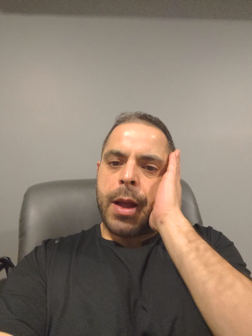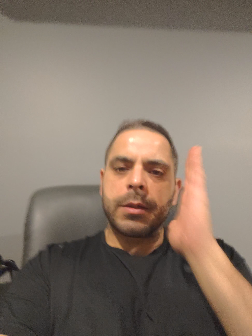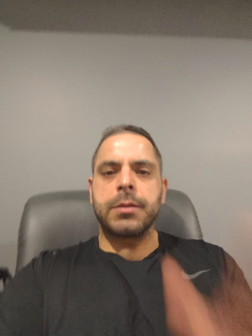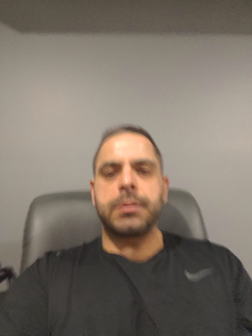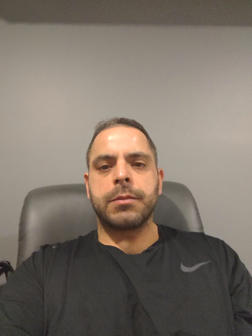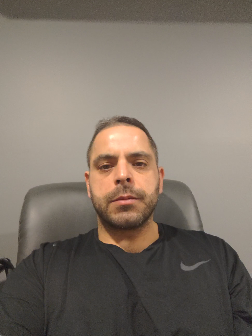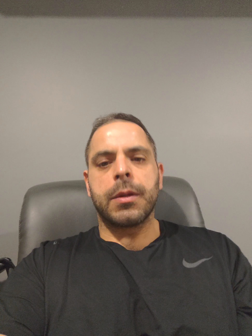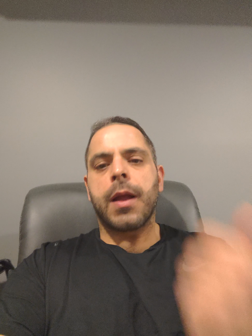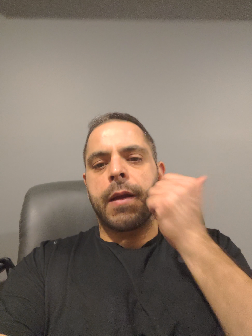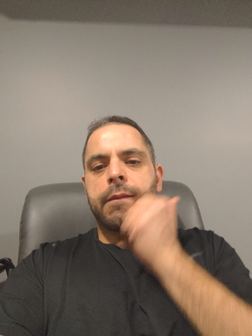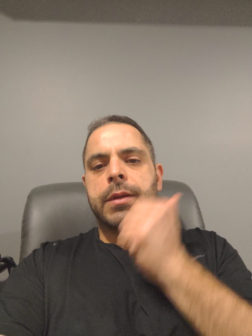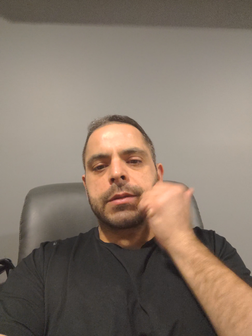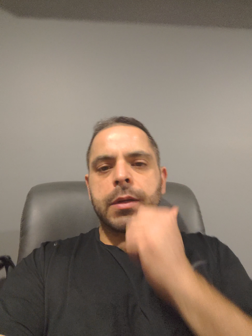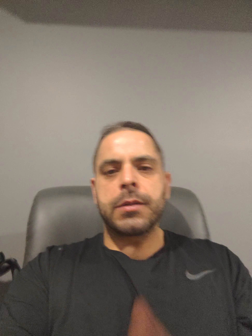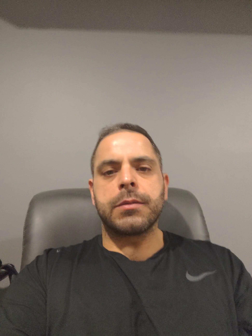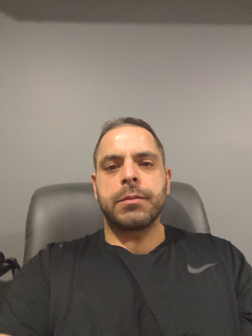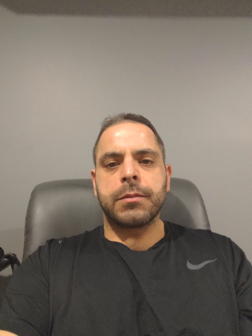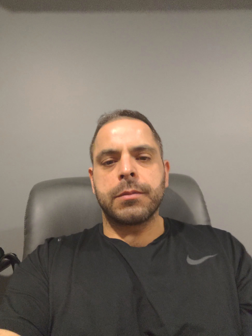every